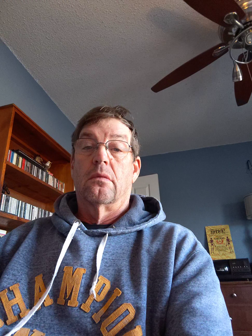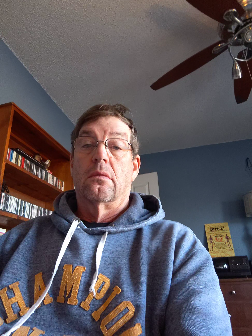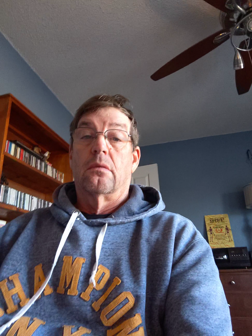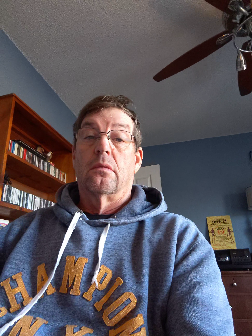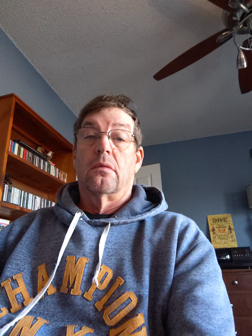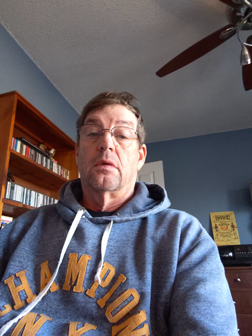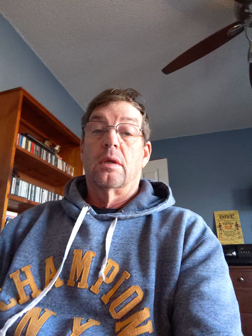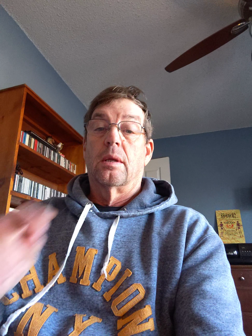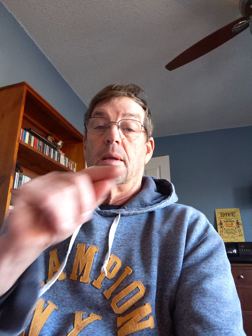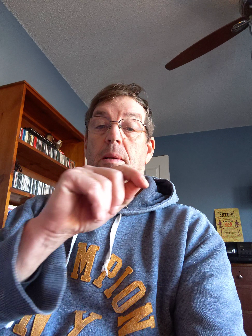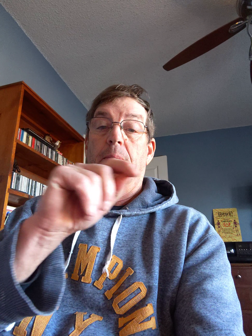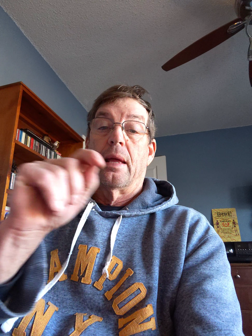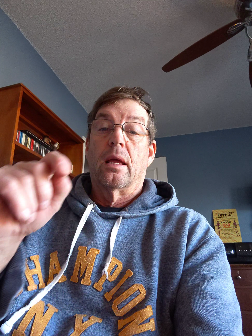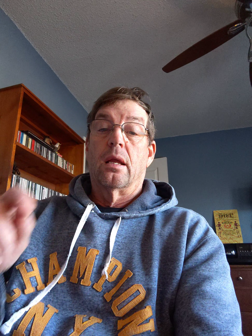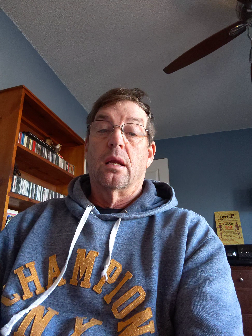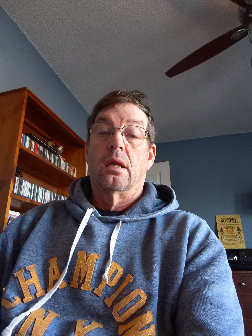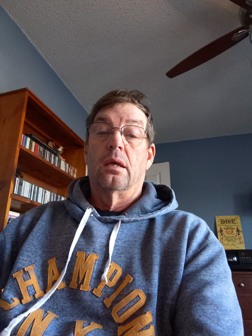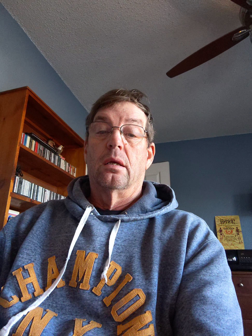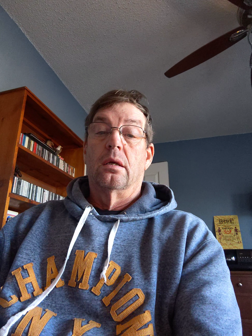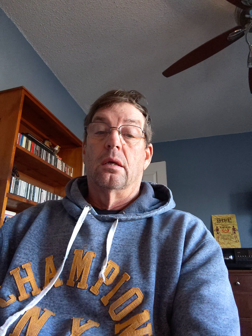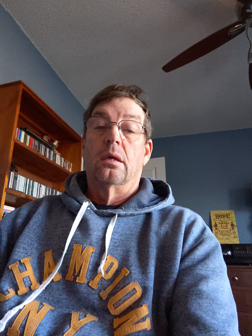pen